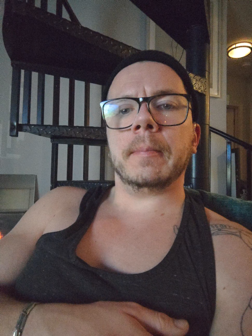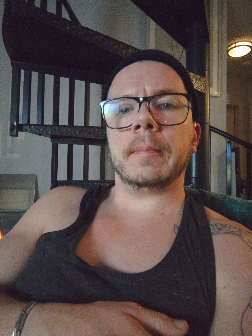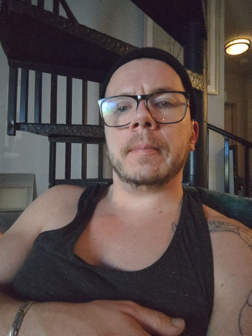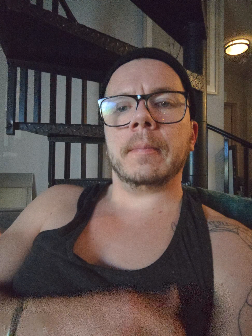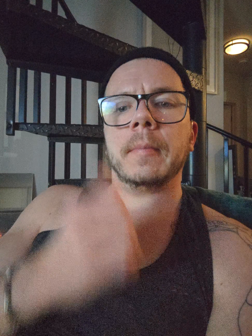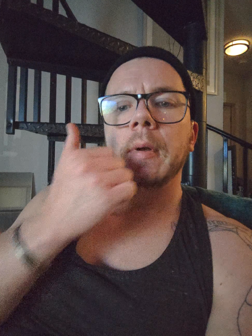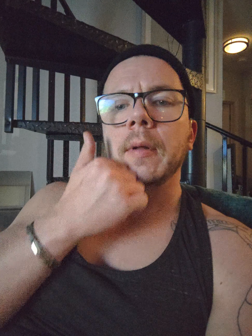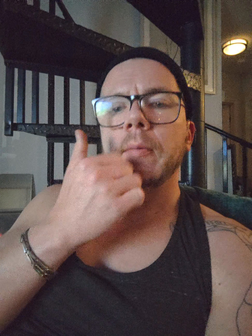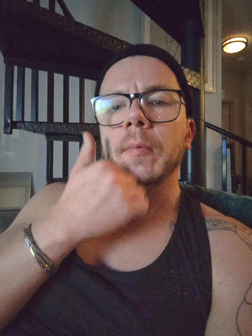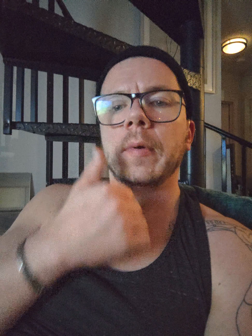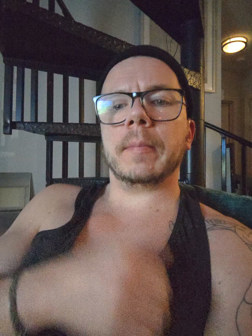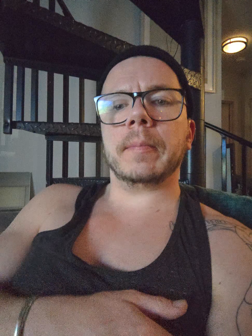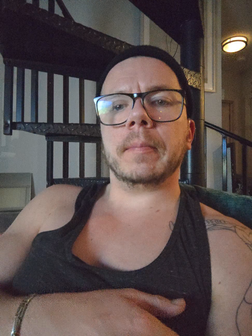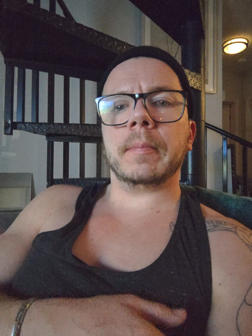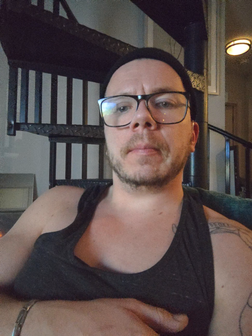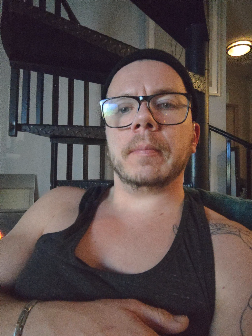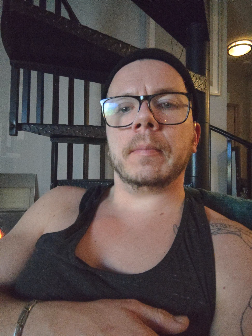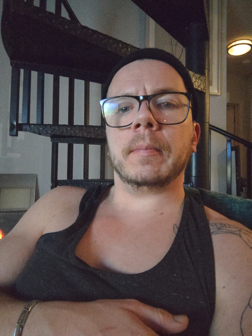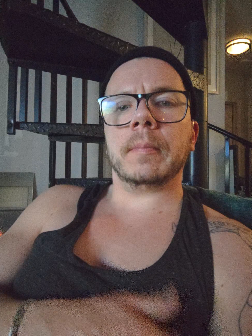underwear